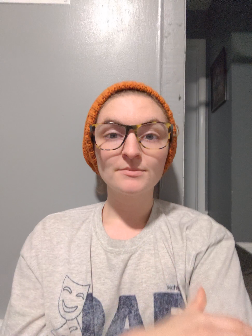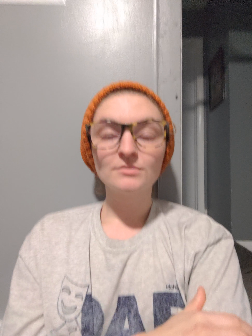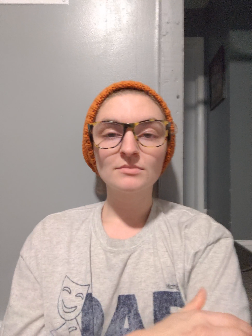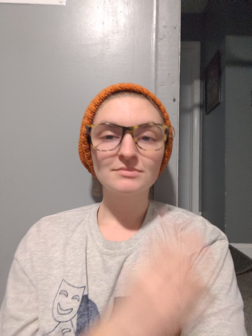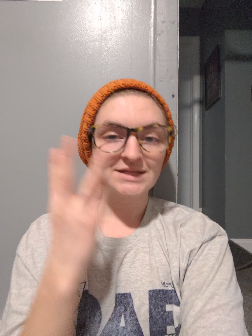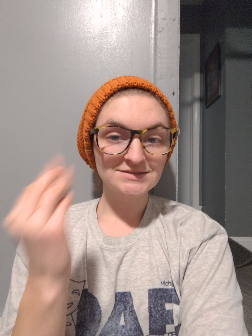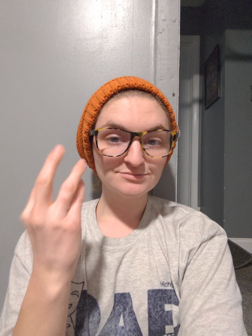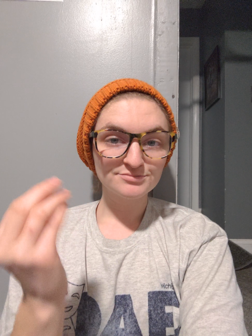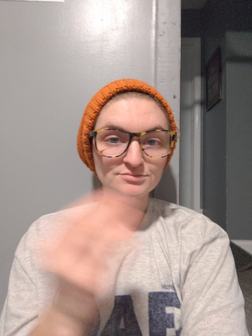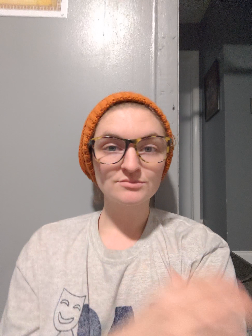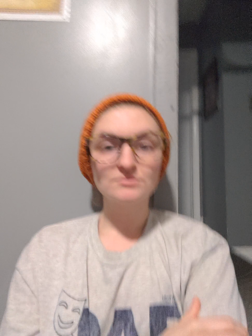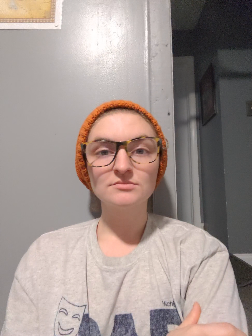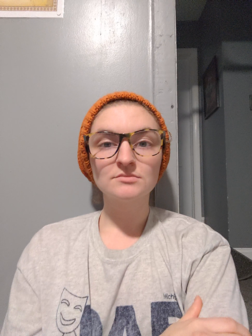outside